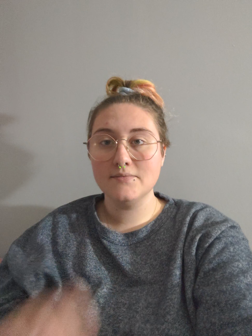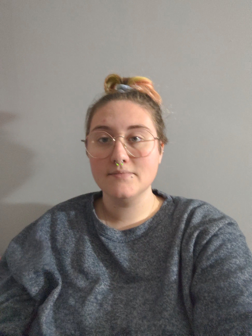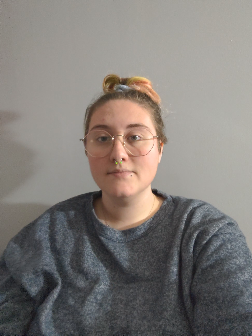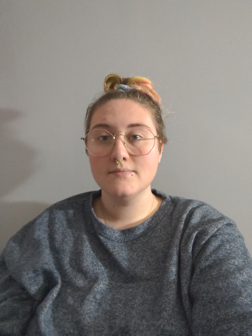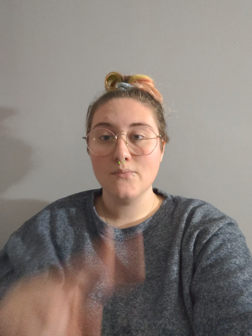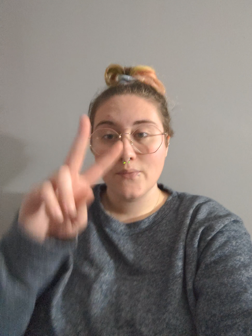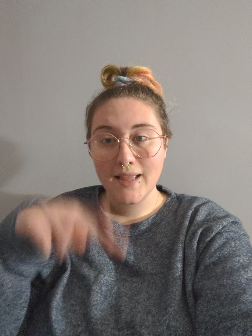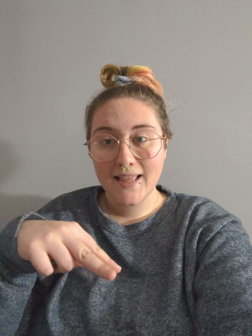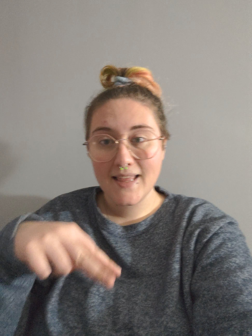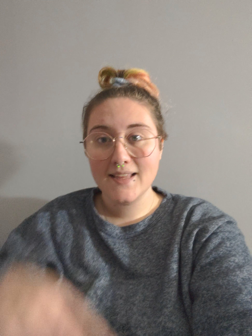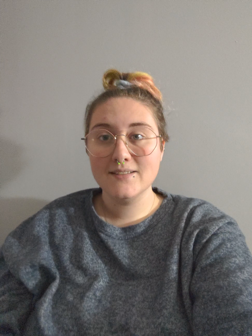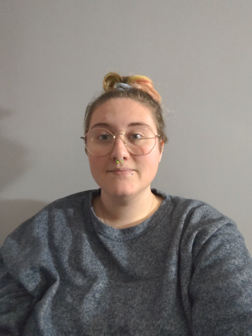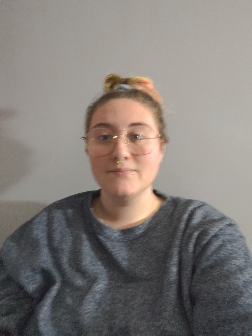read